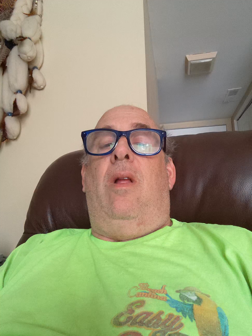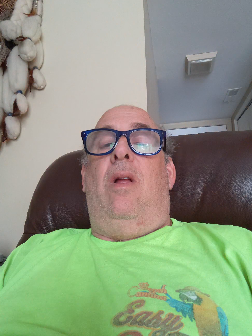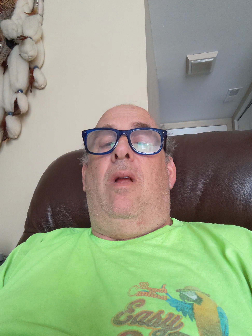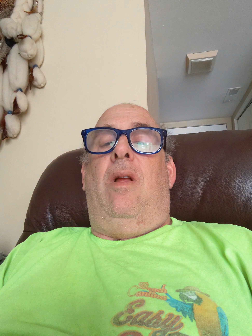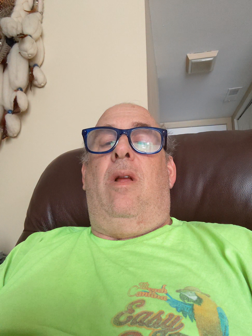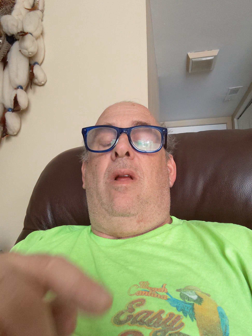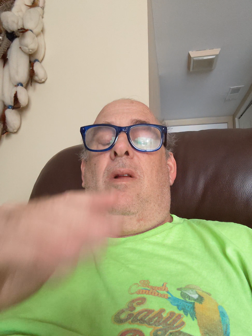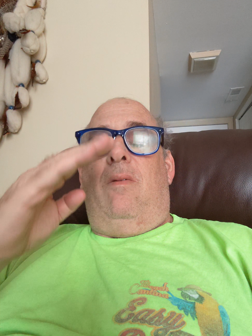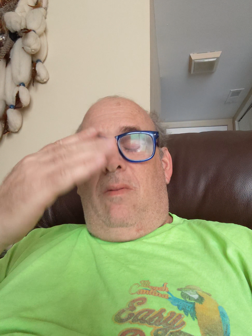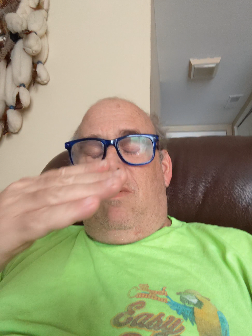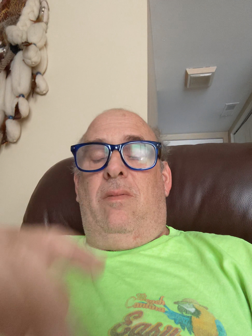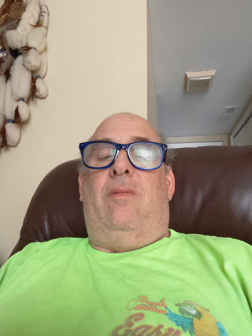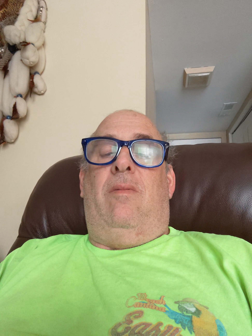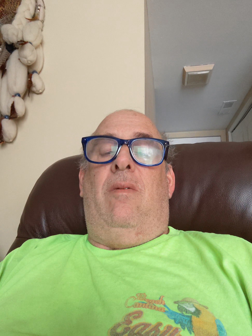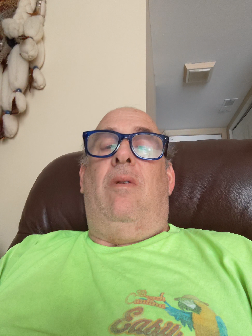sleepy